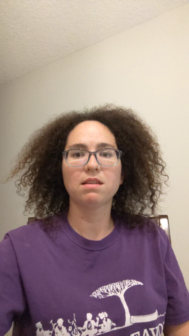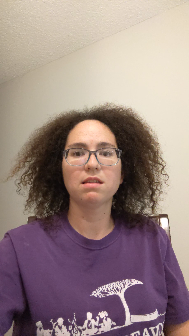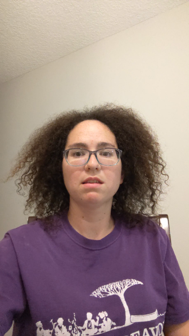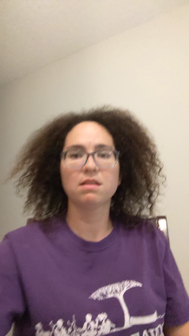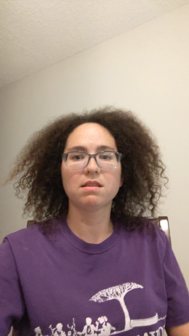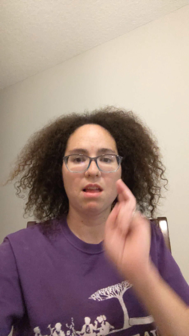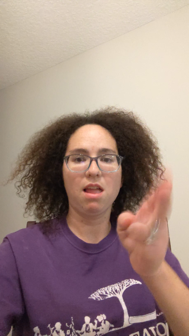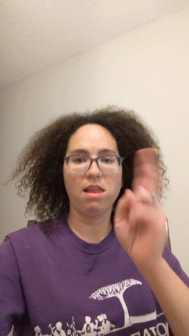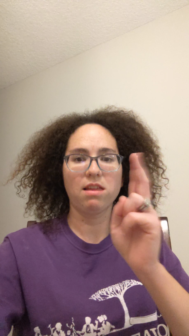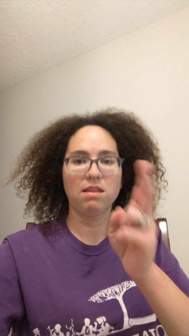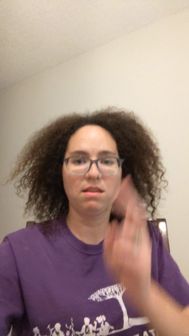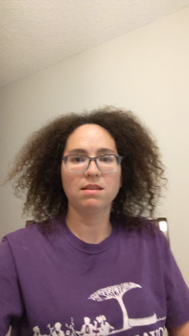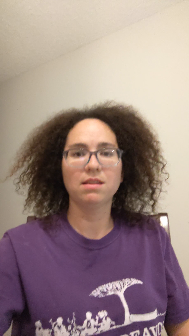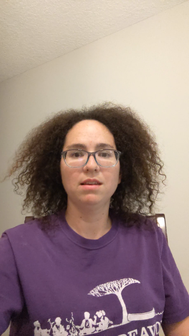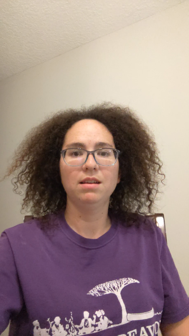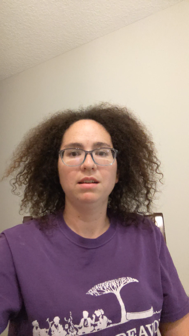hurry